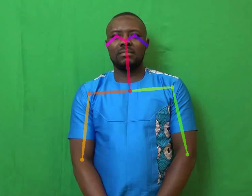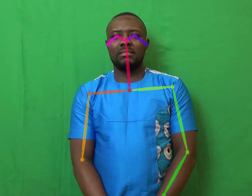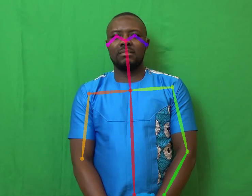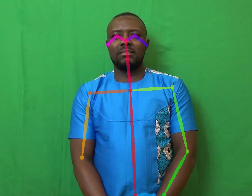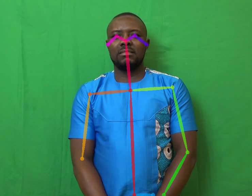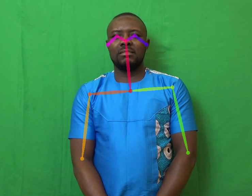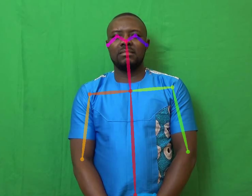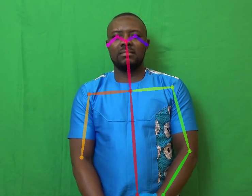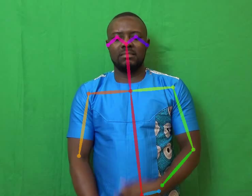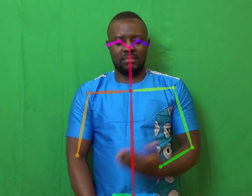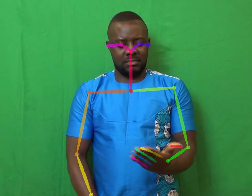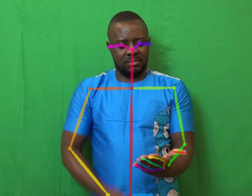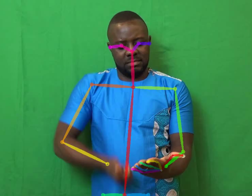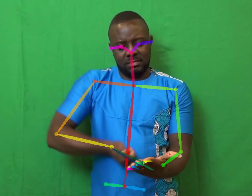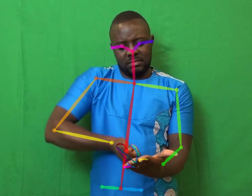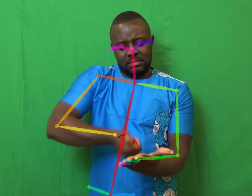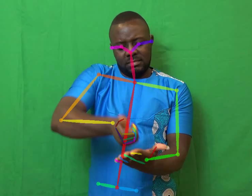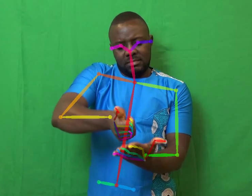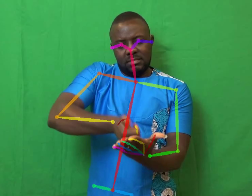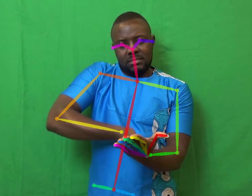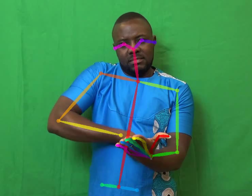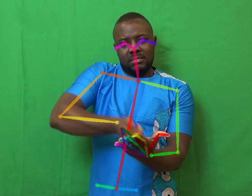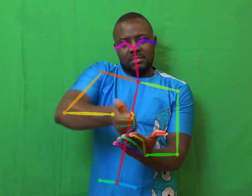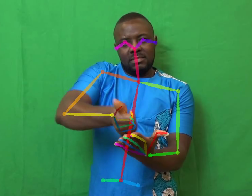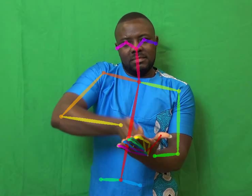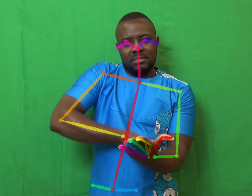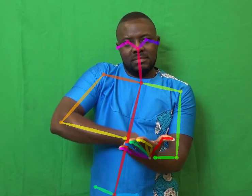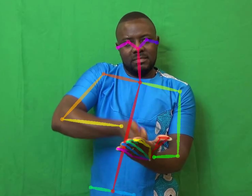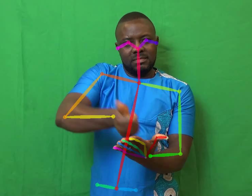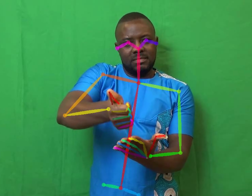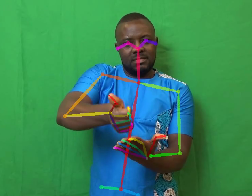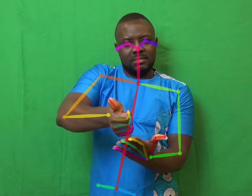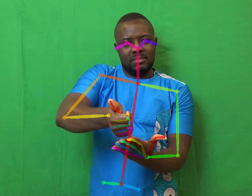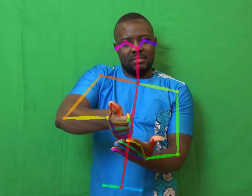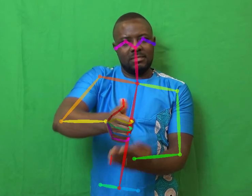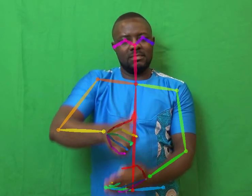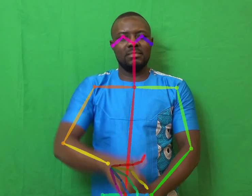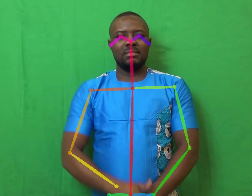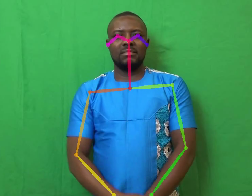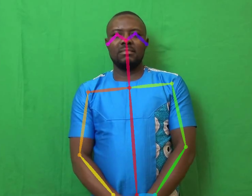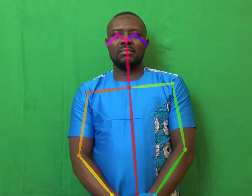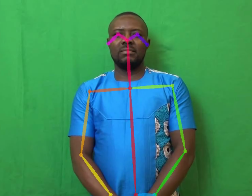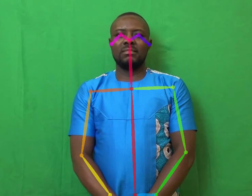iron